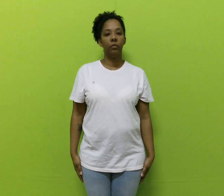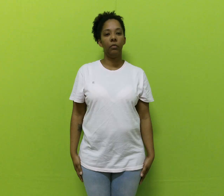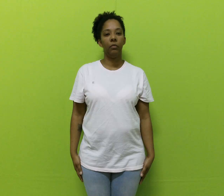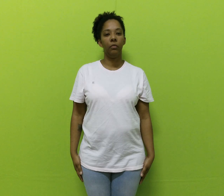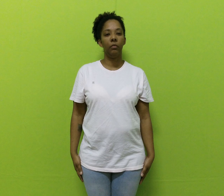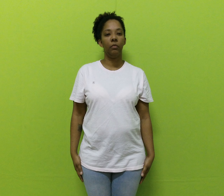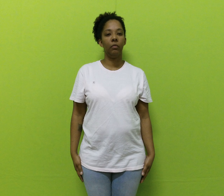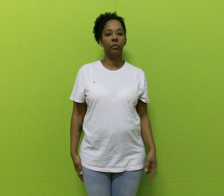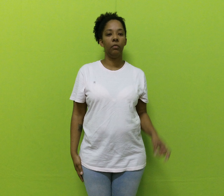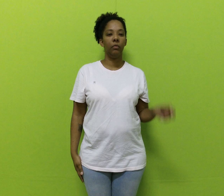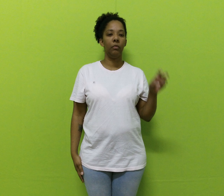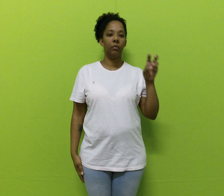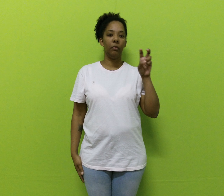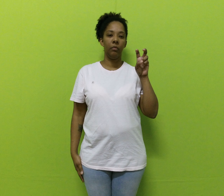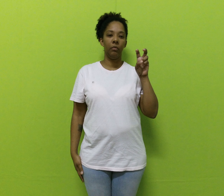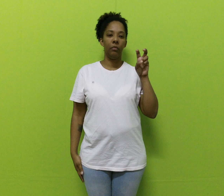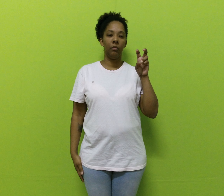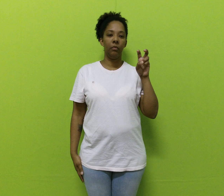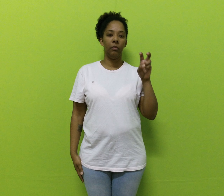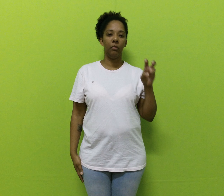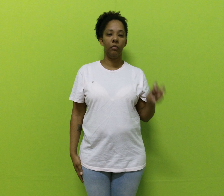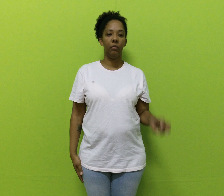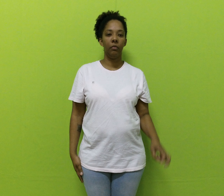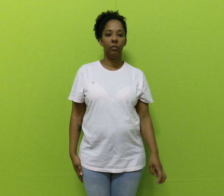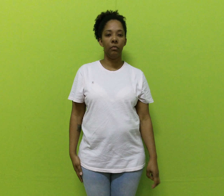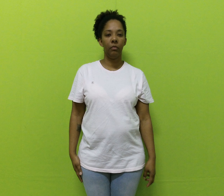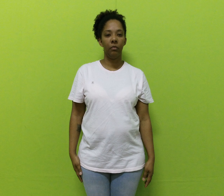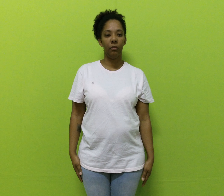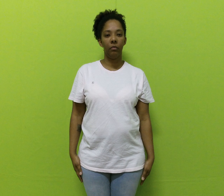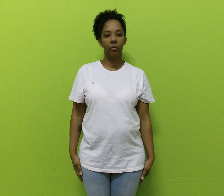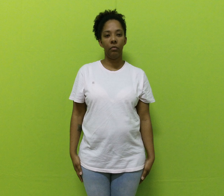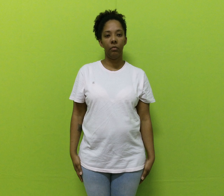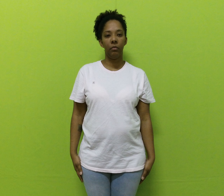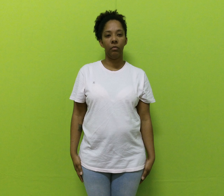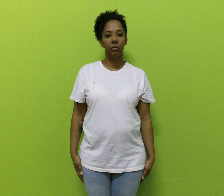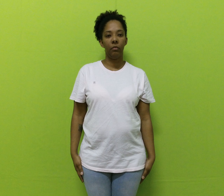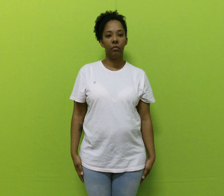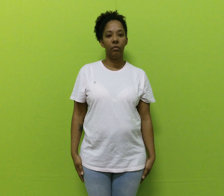cinco